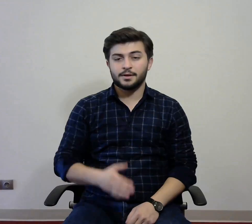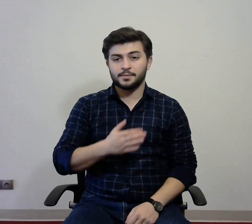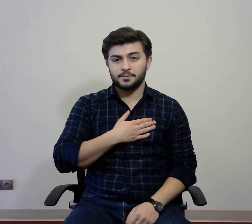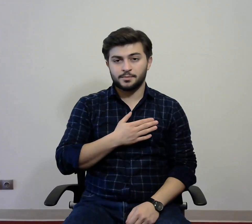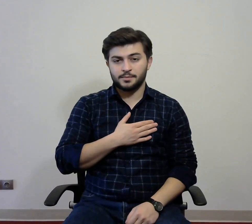mən